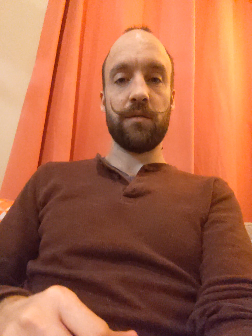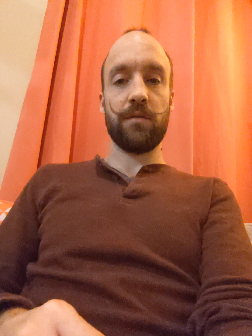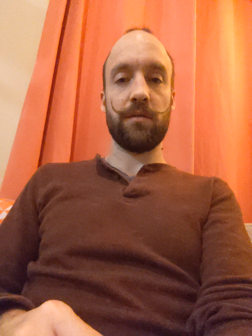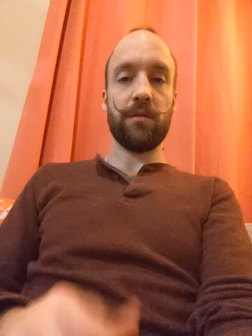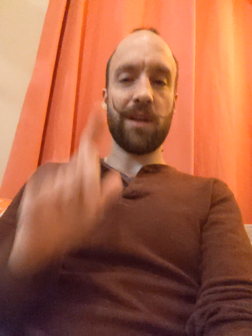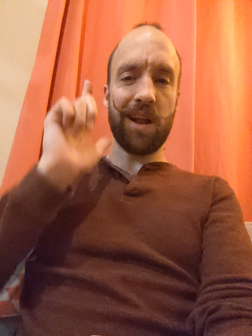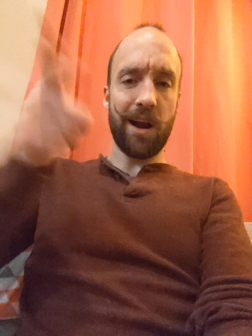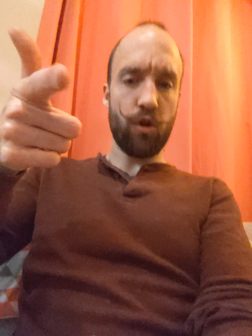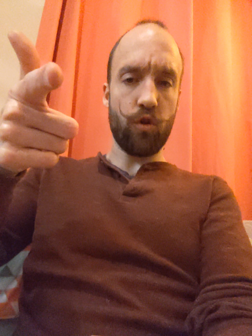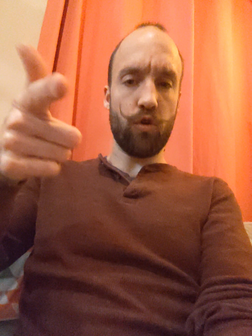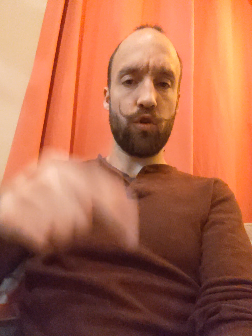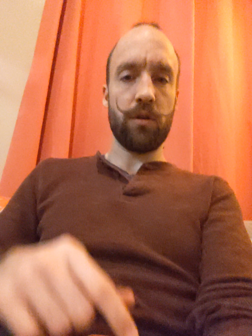later